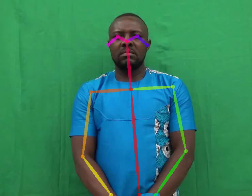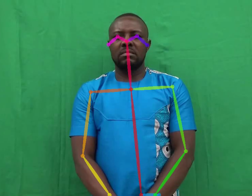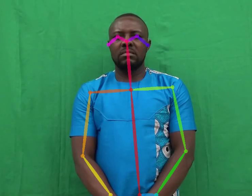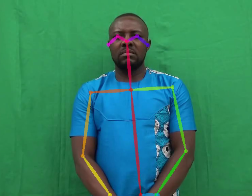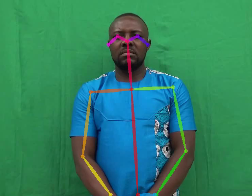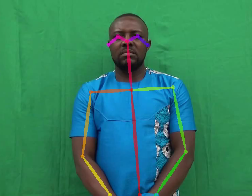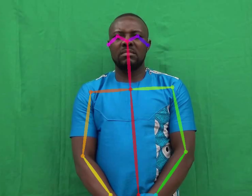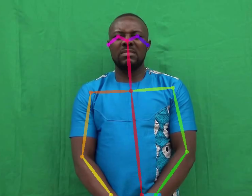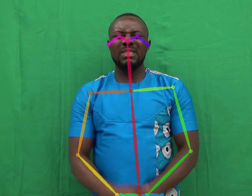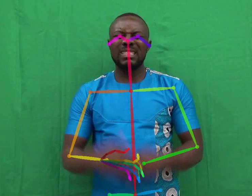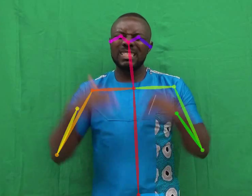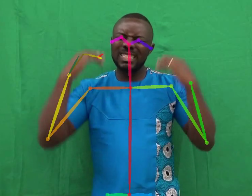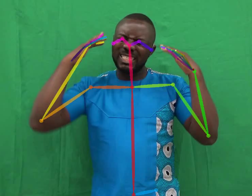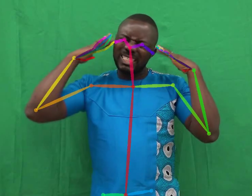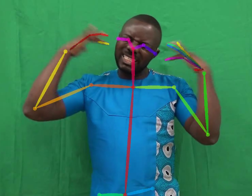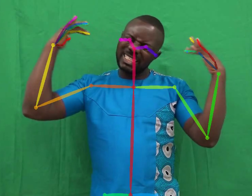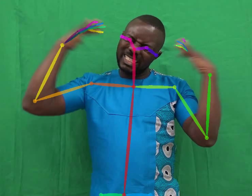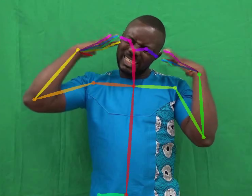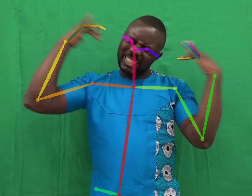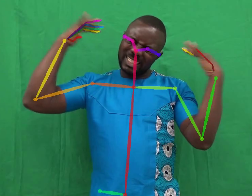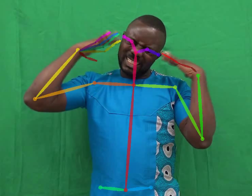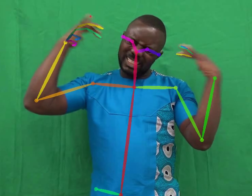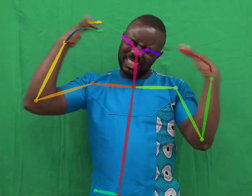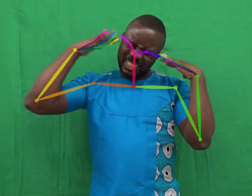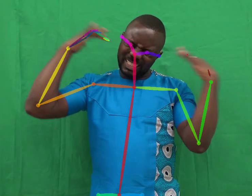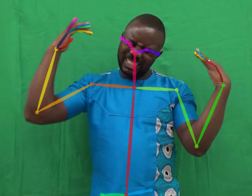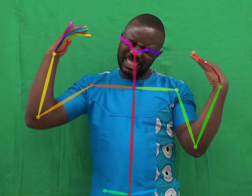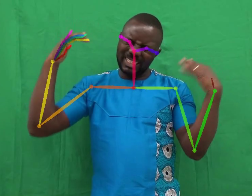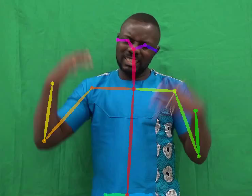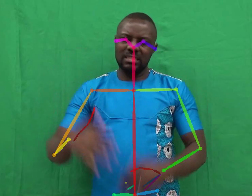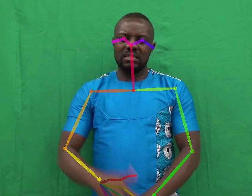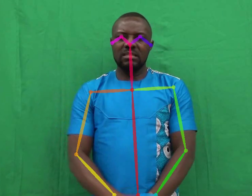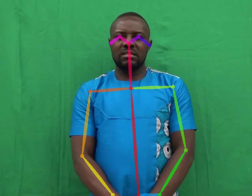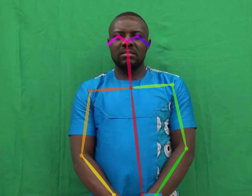noisy